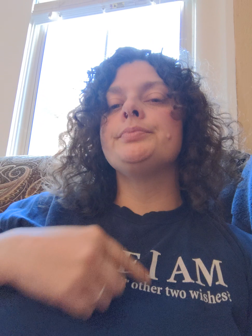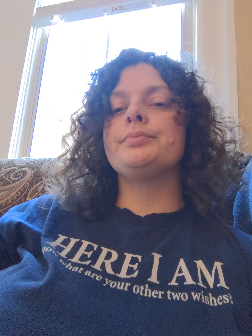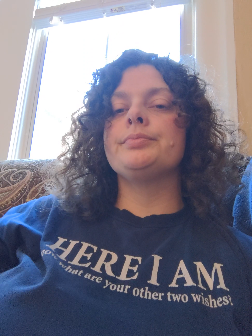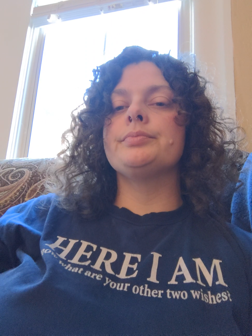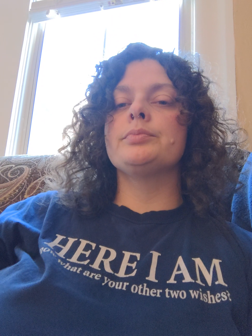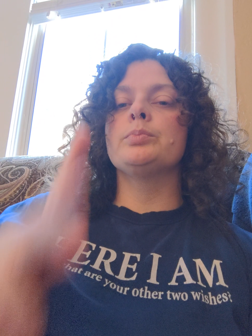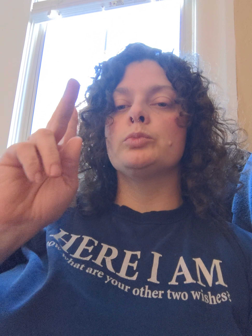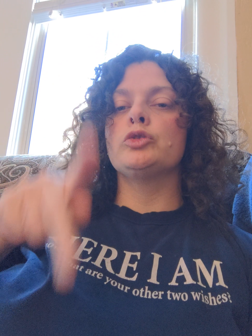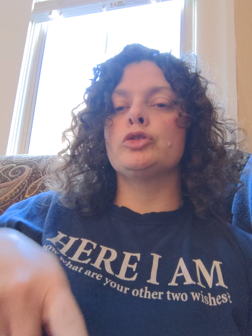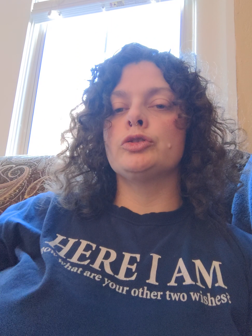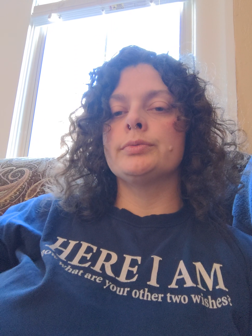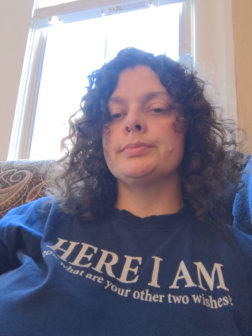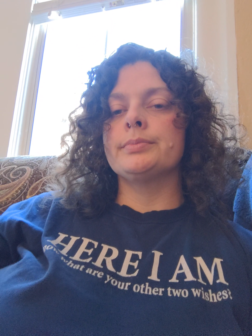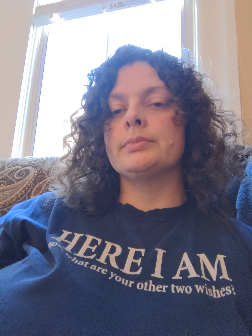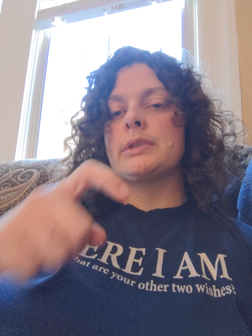person